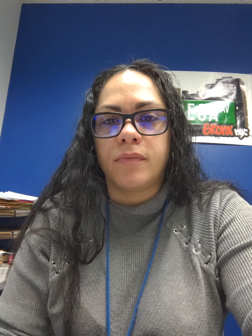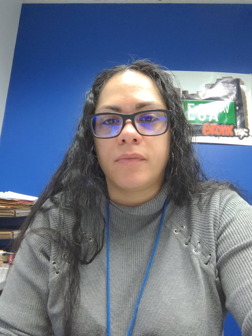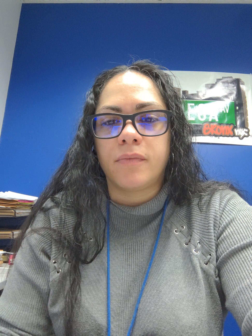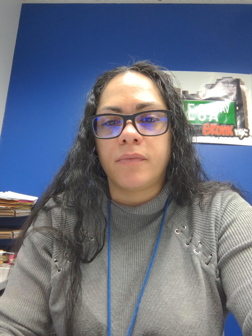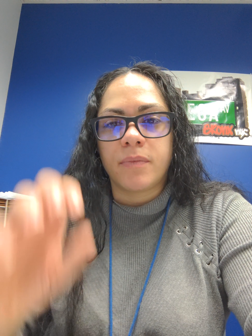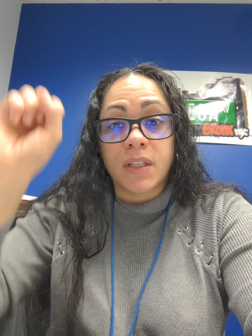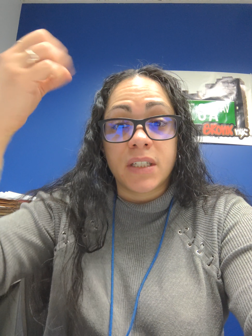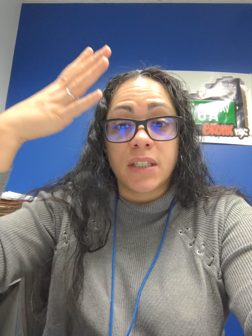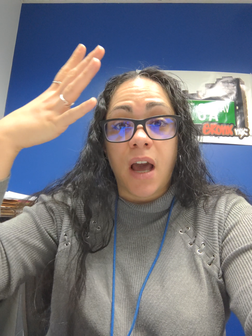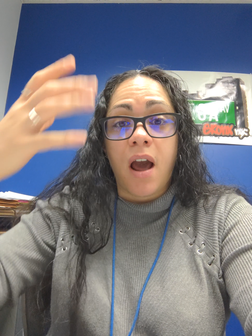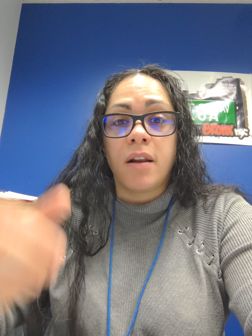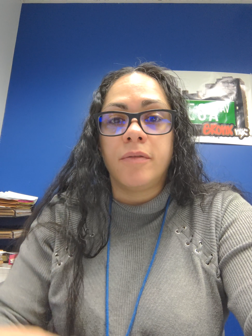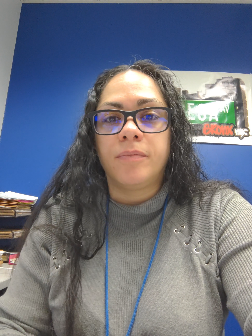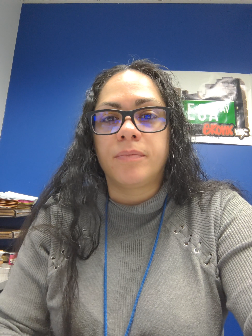sun